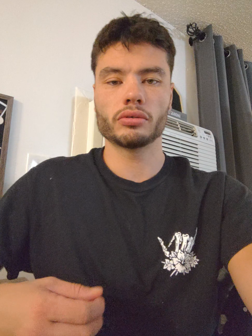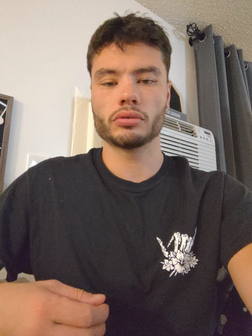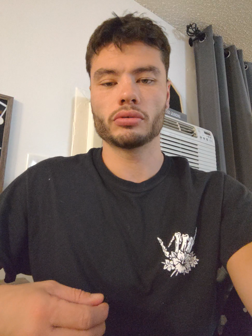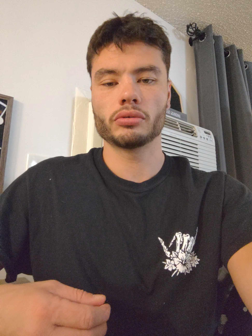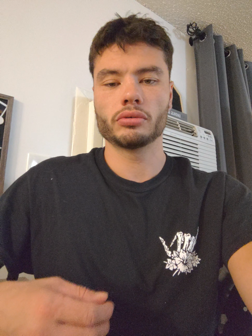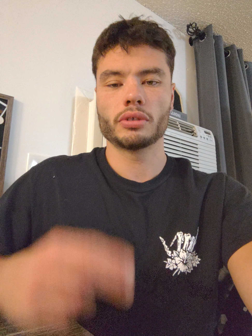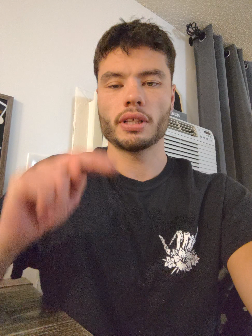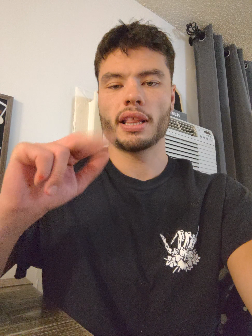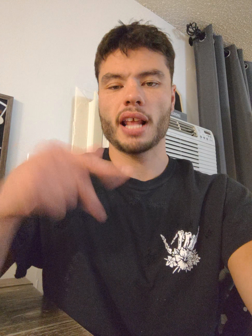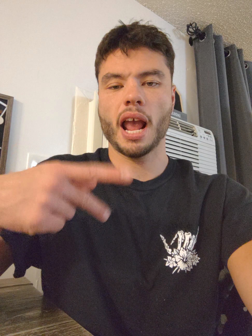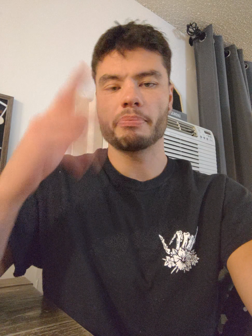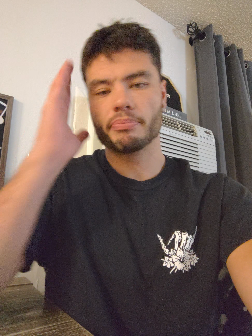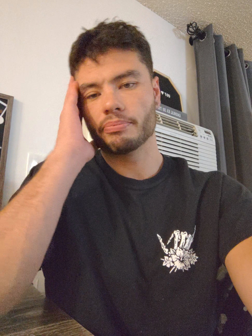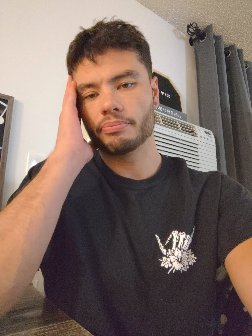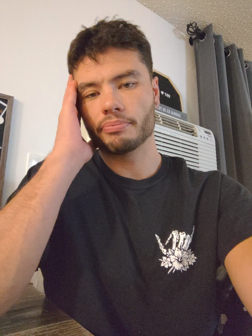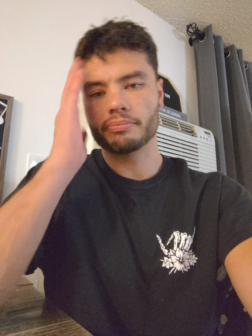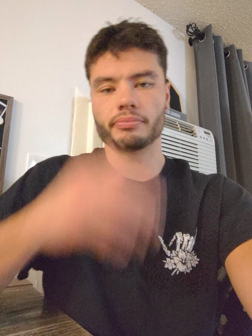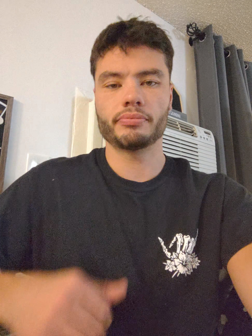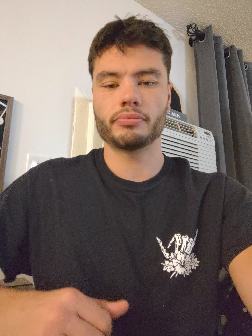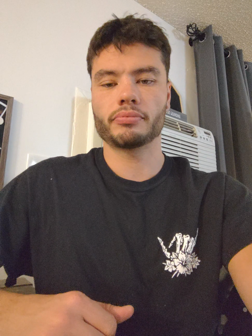nap